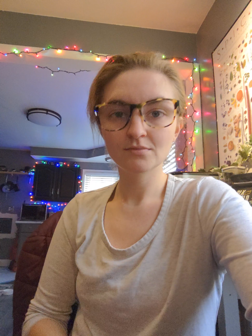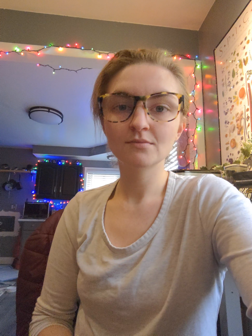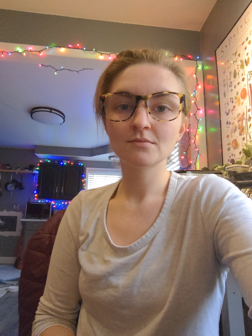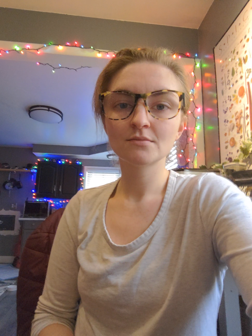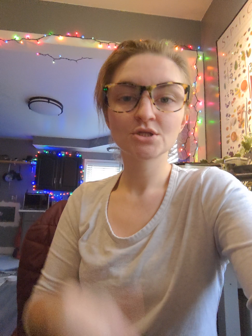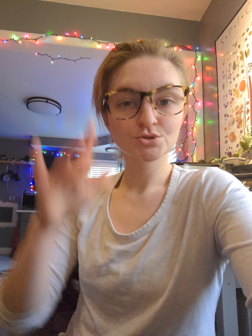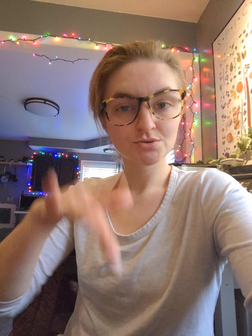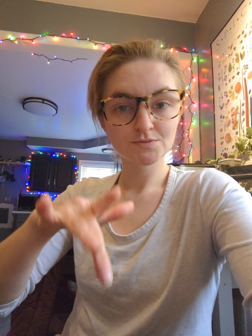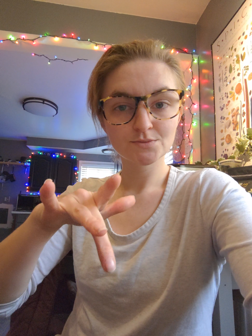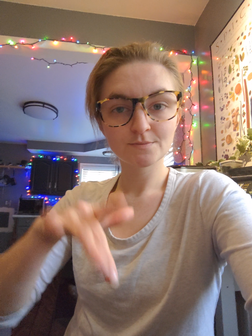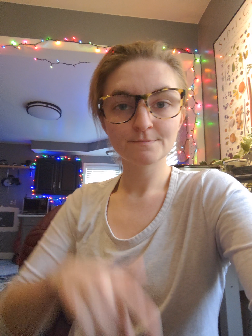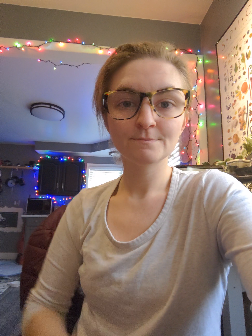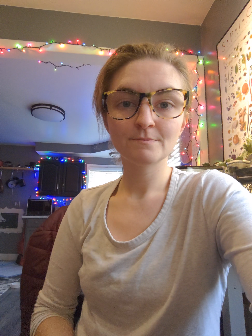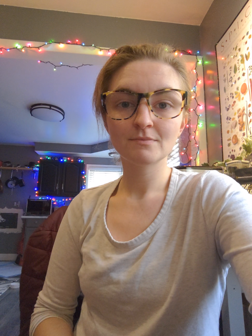touch